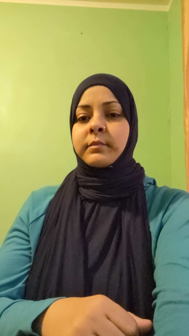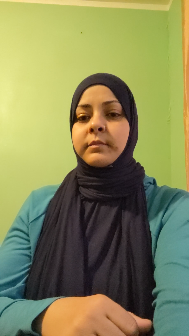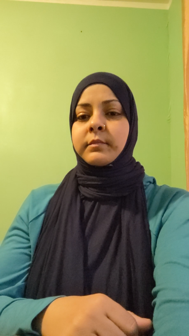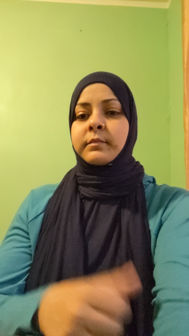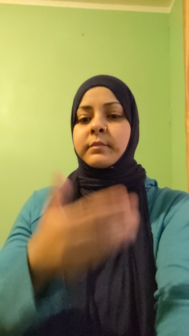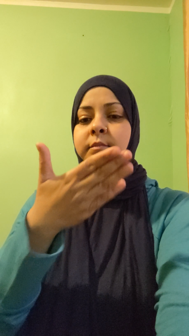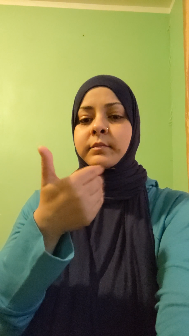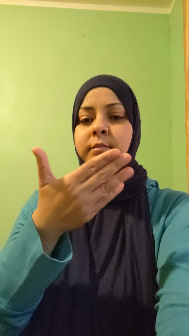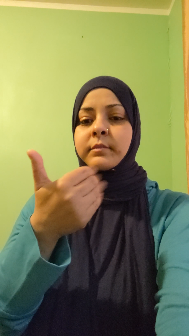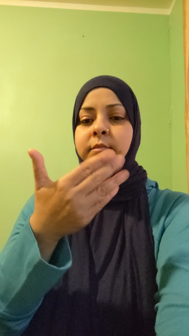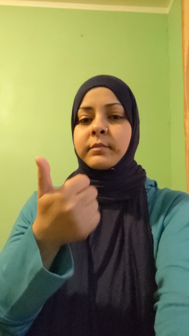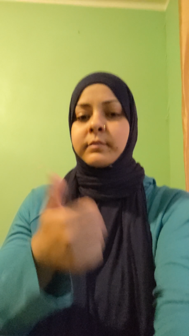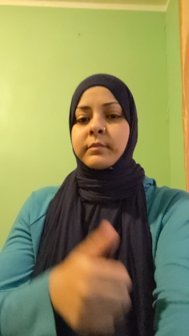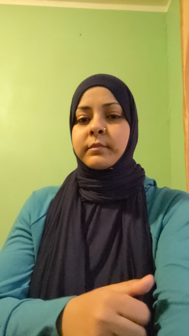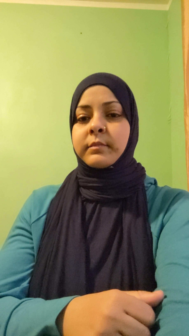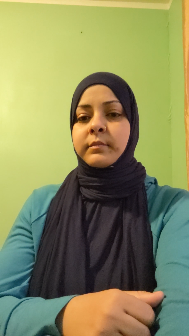butterfly